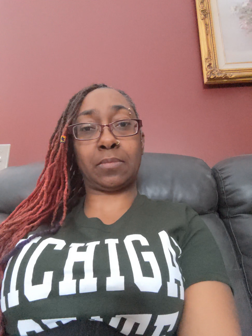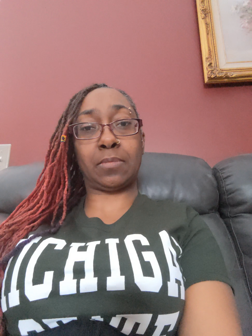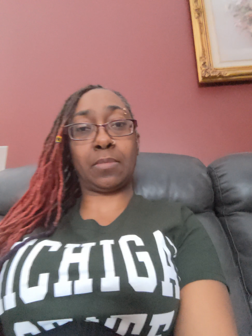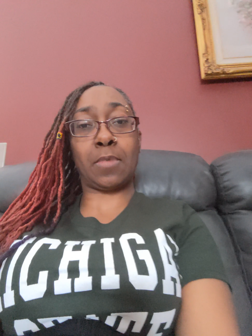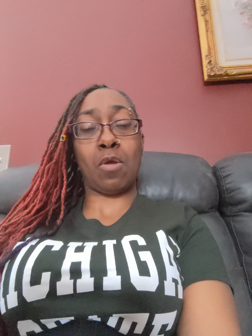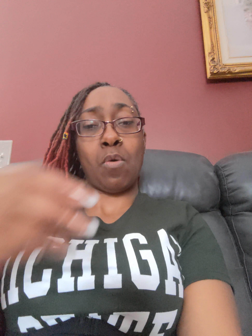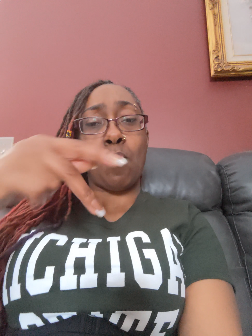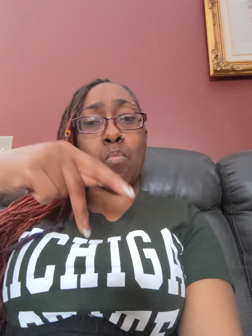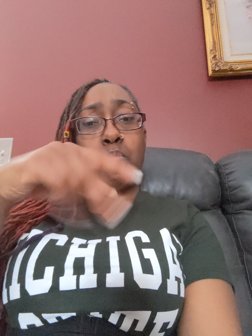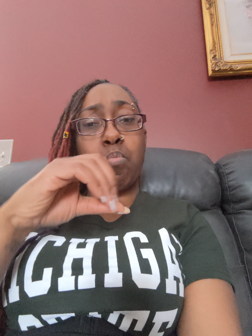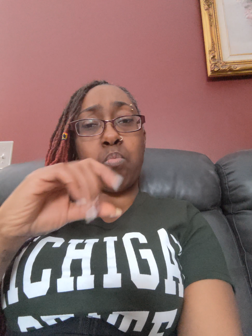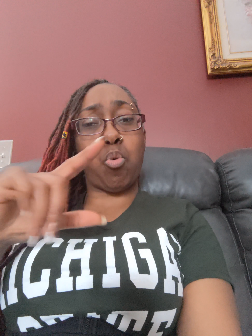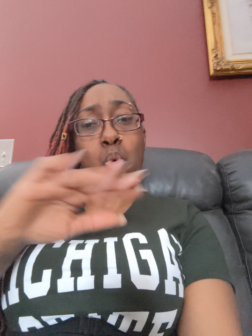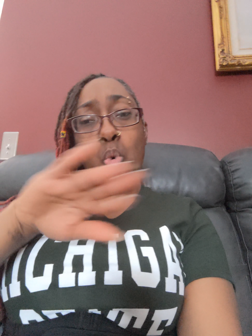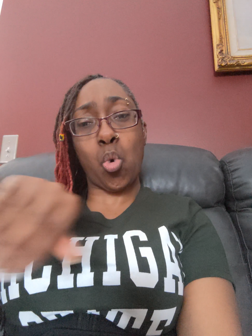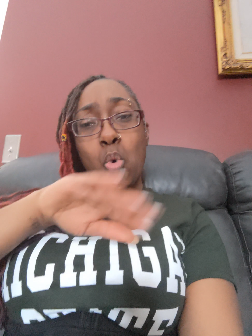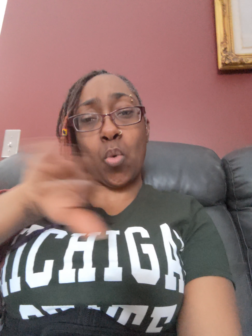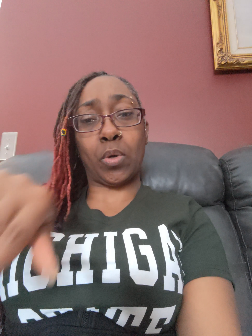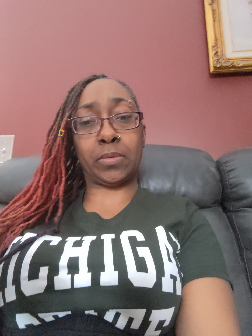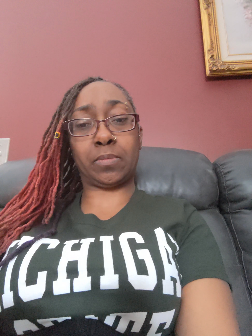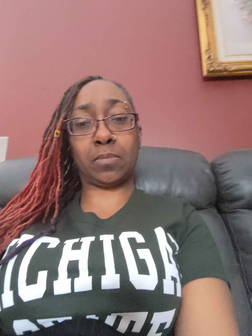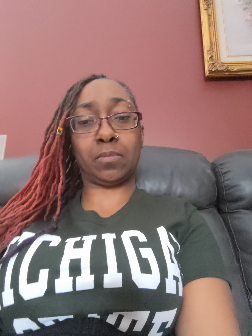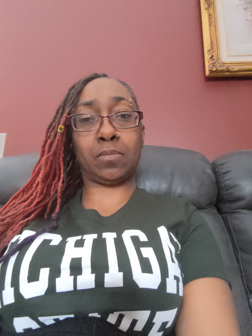pool